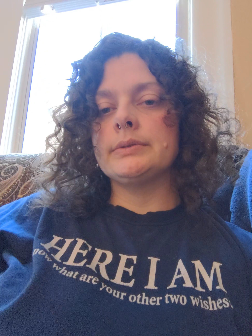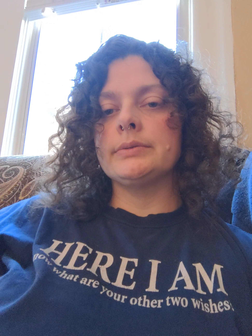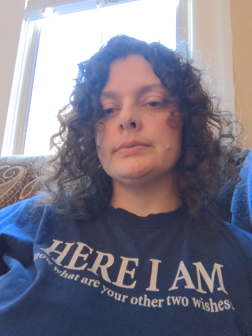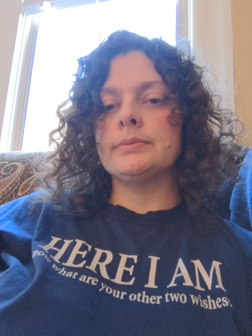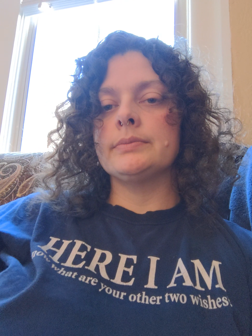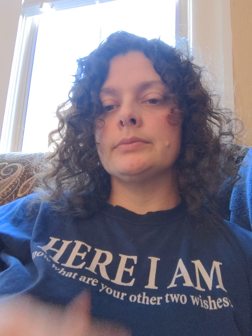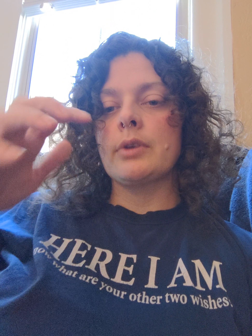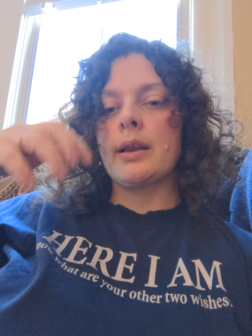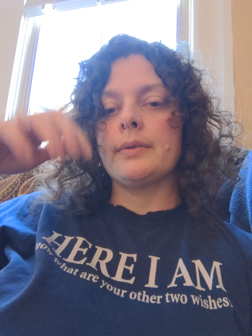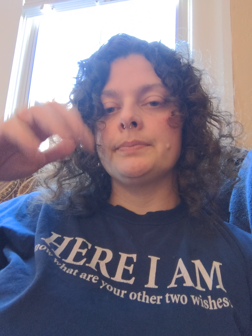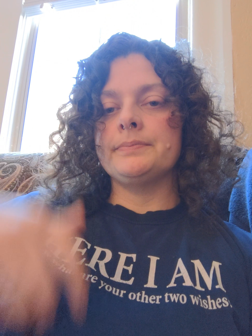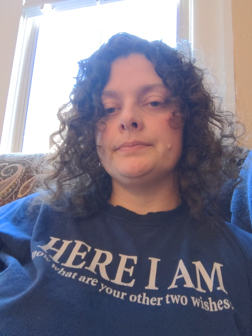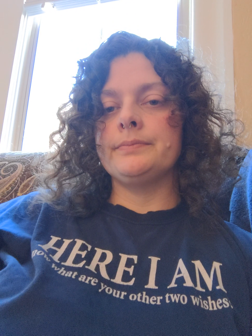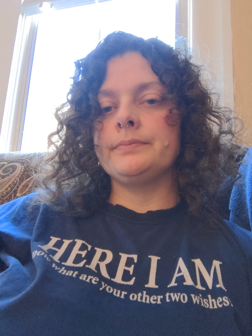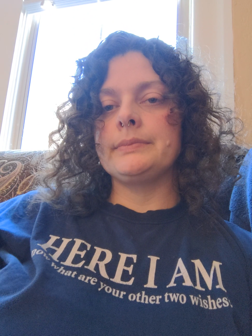rain